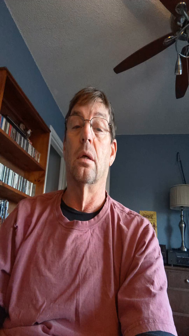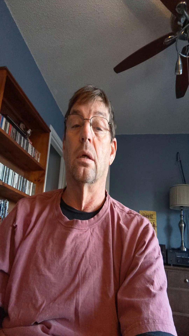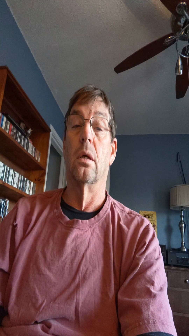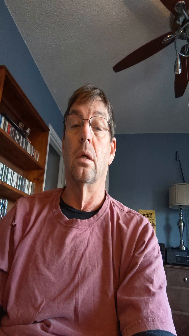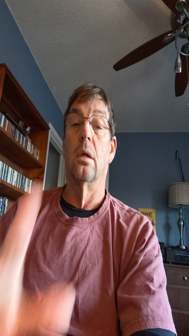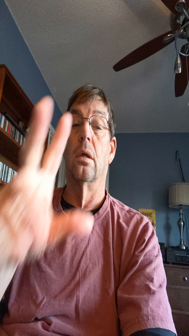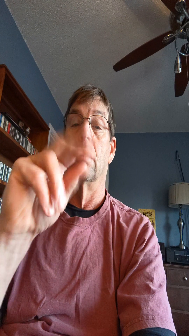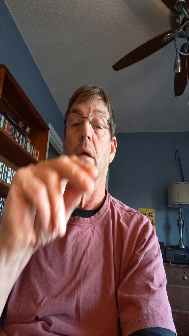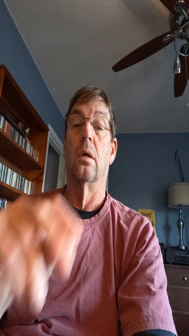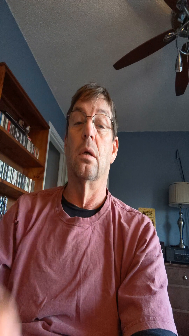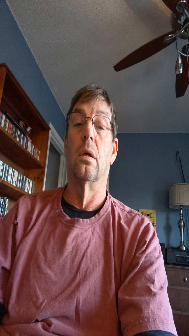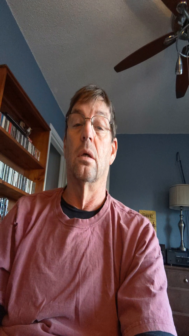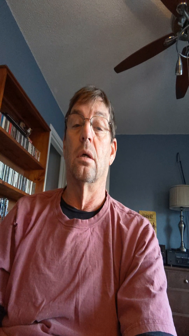no